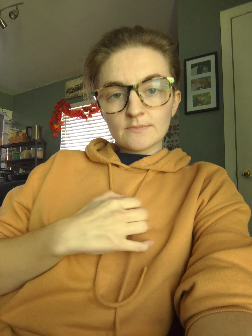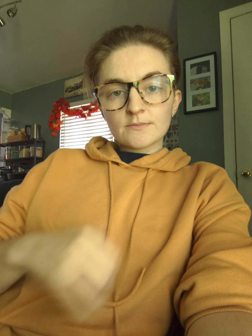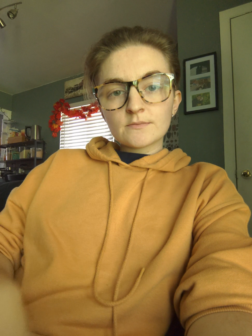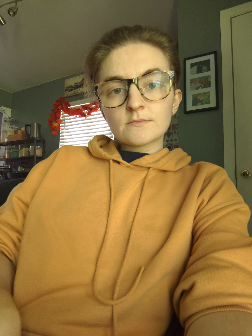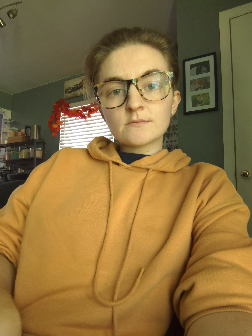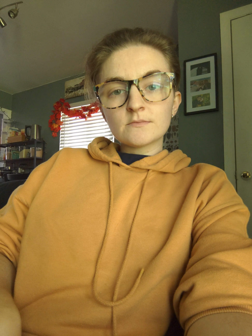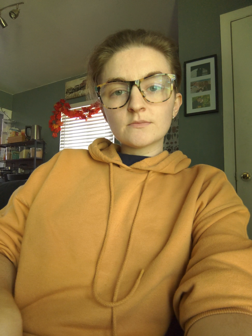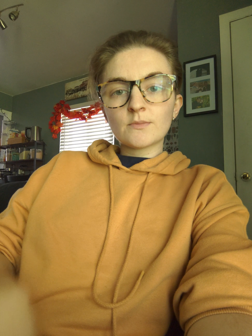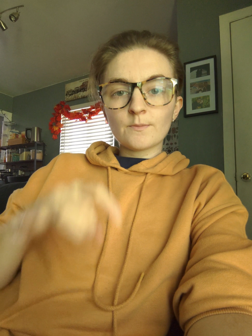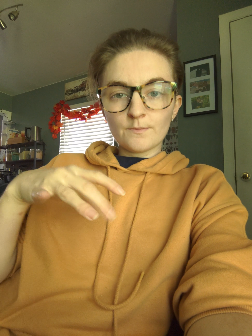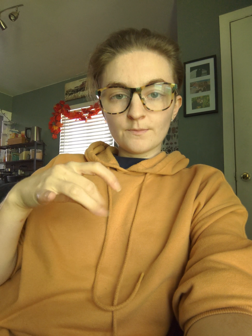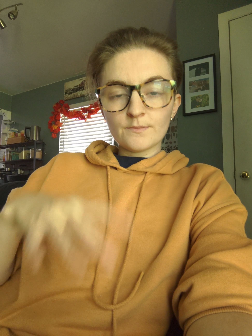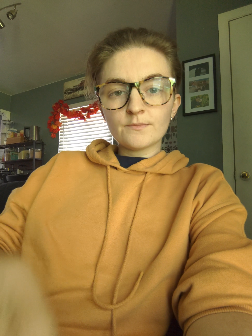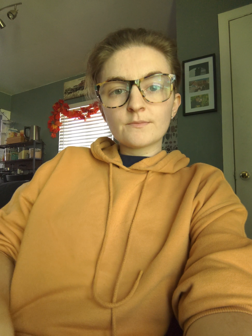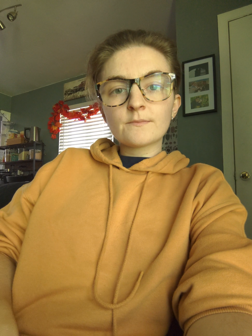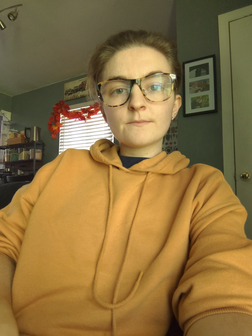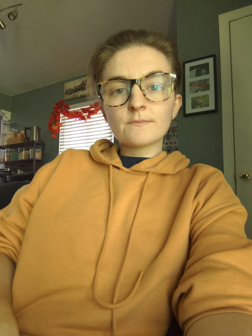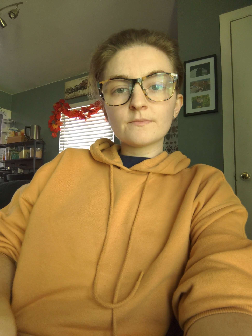pumpkin